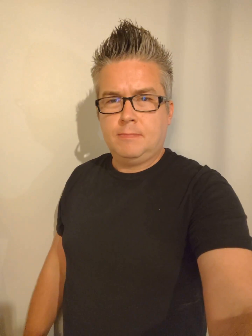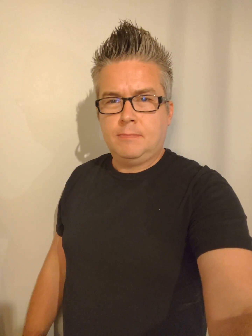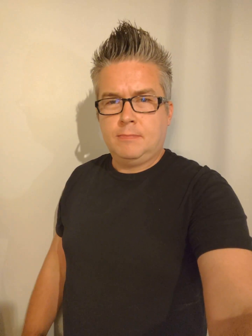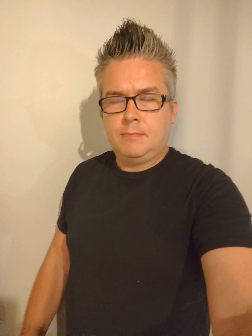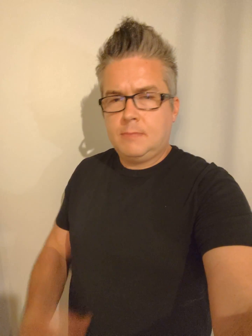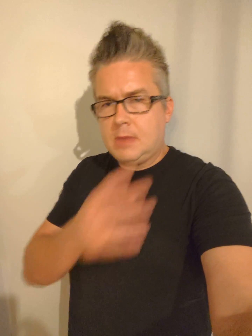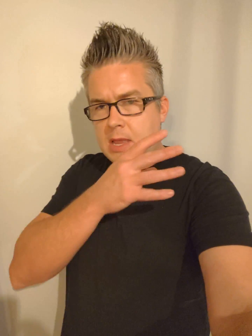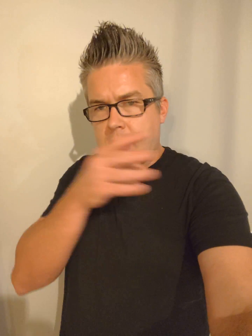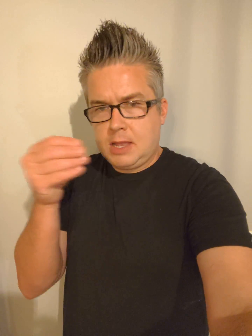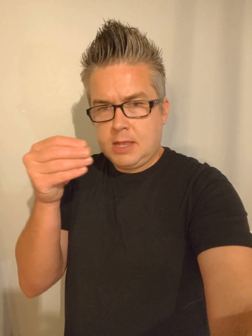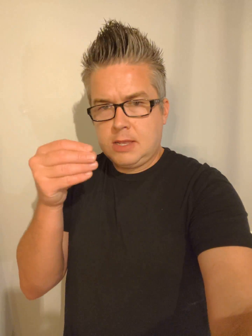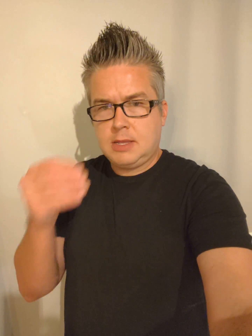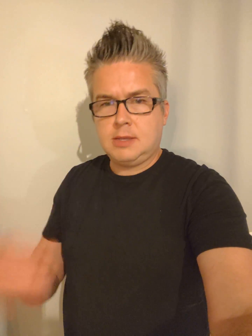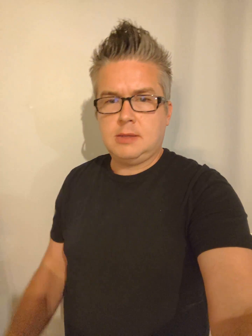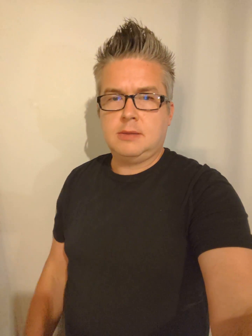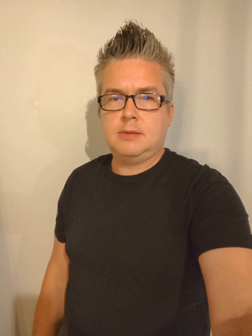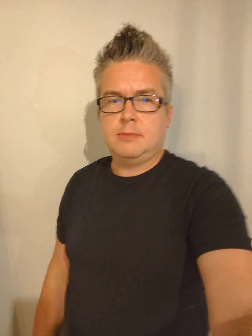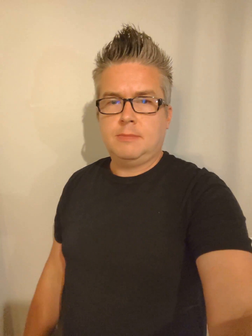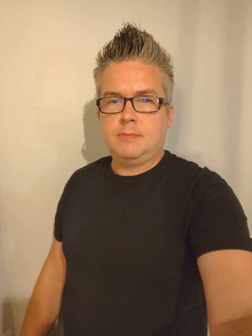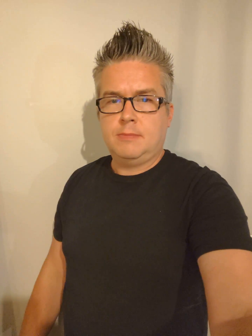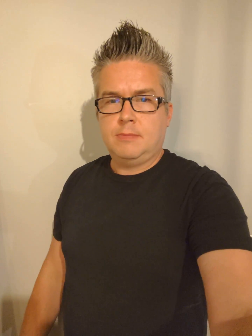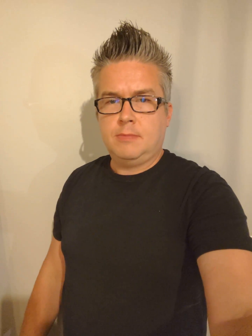and